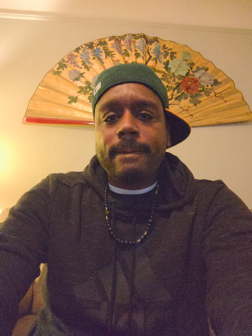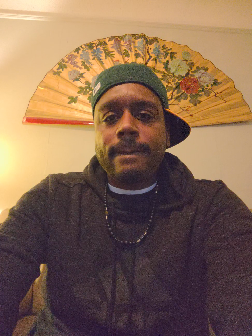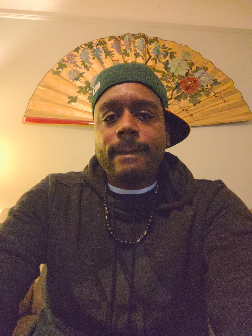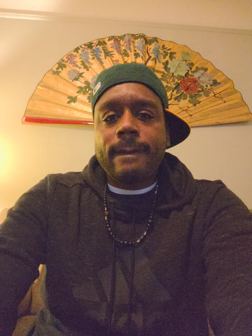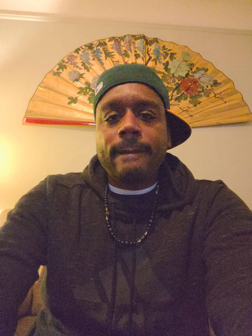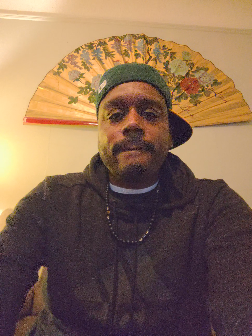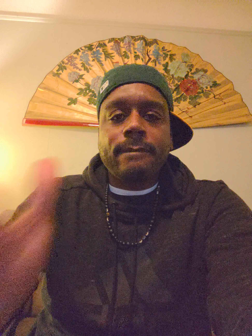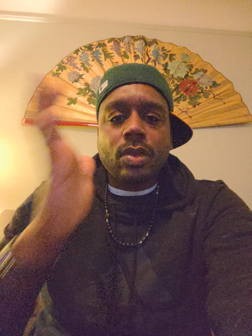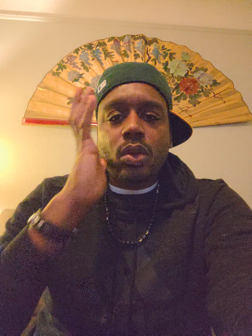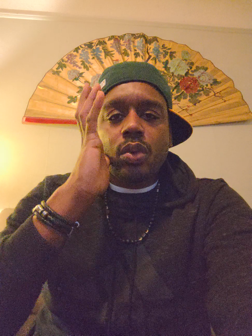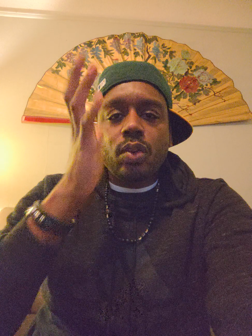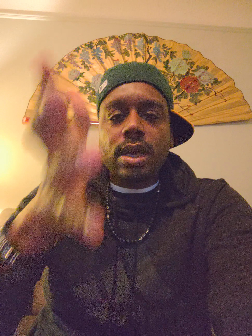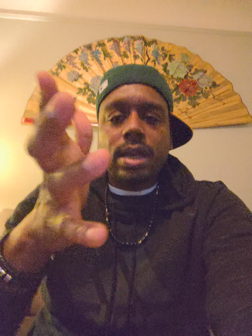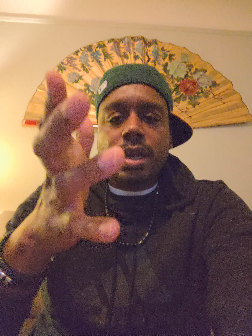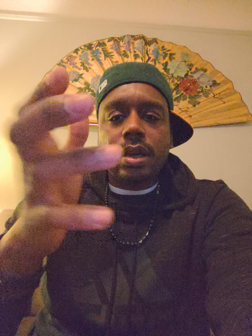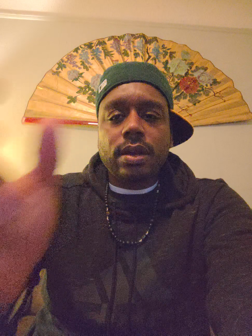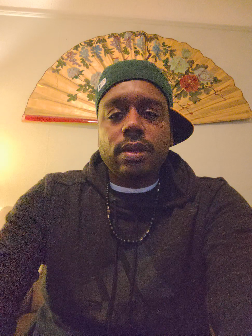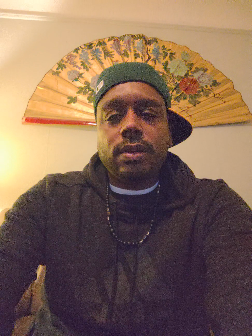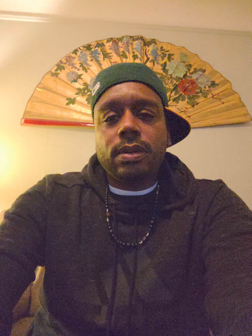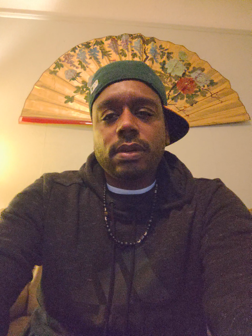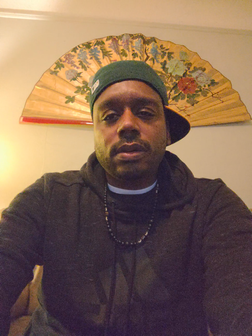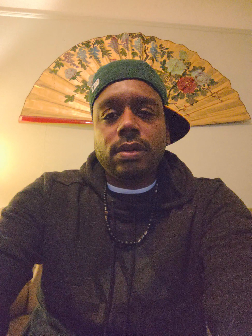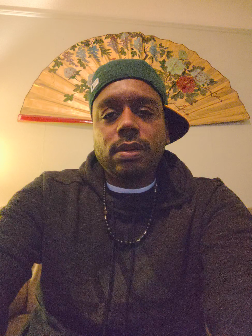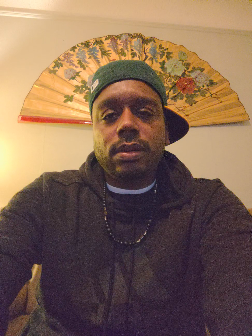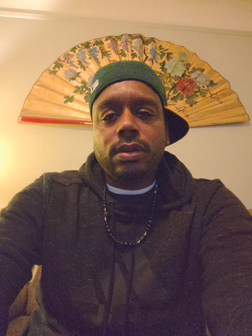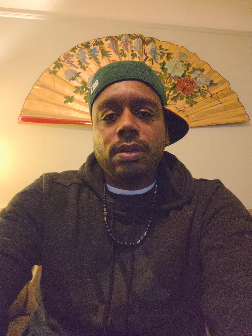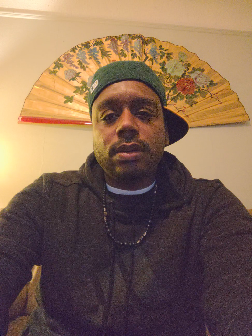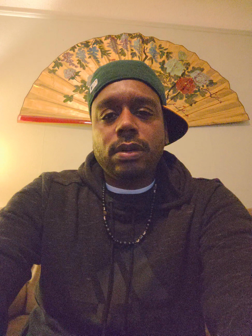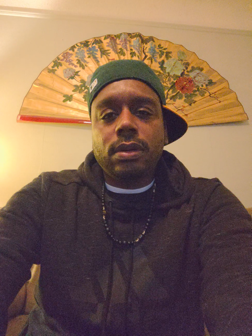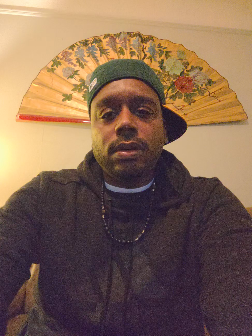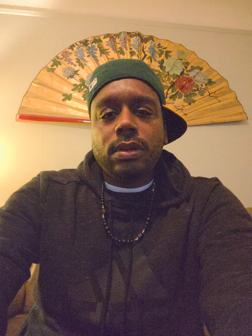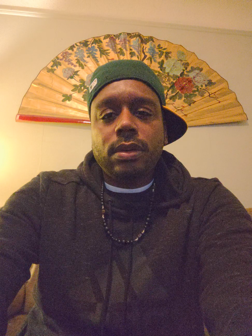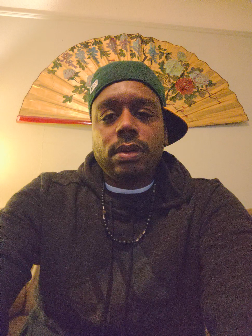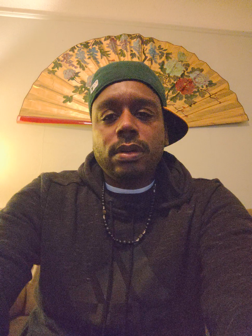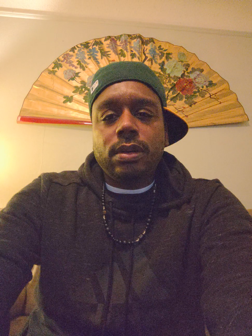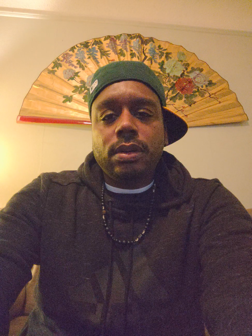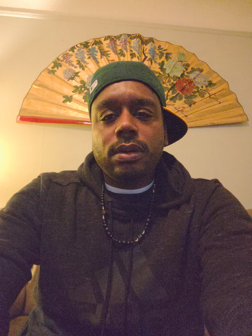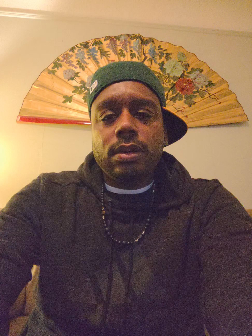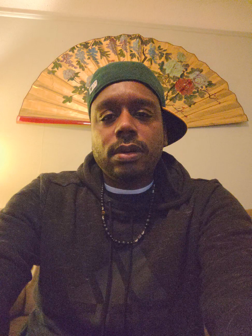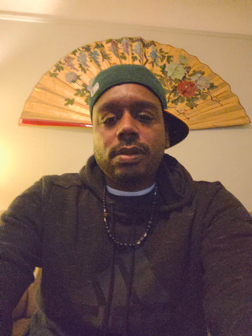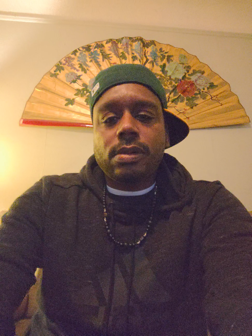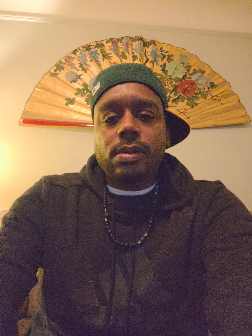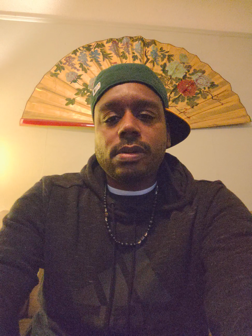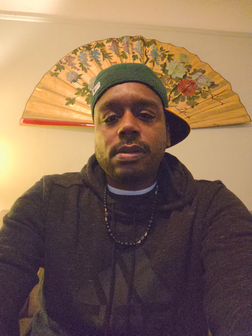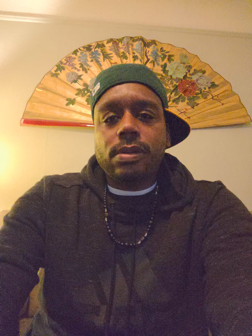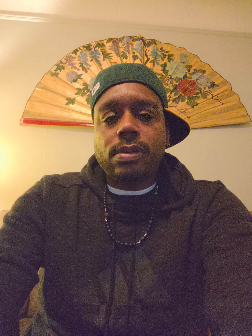will